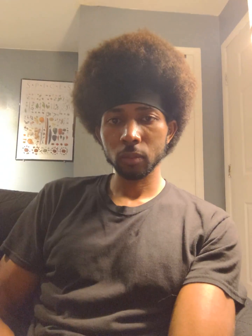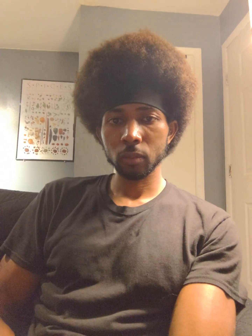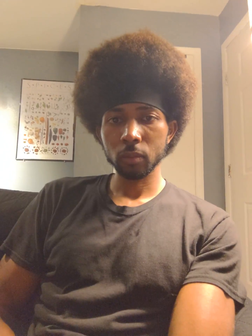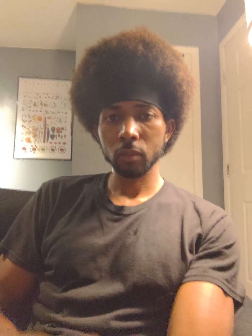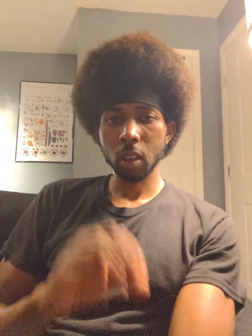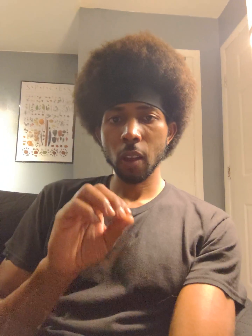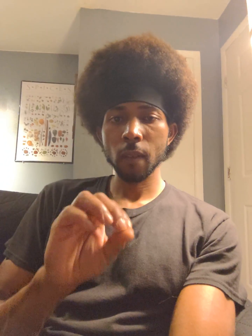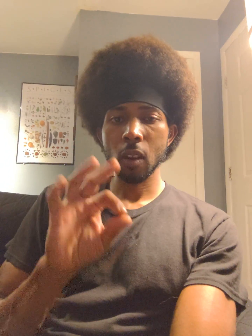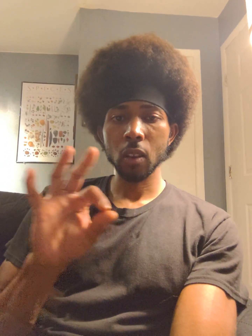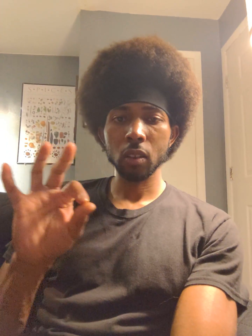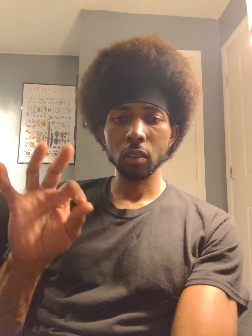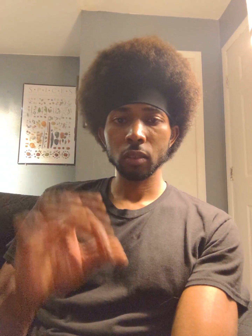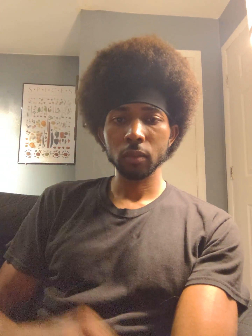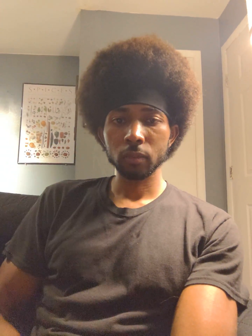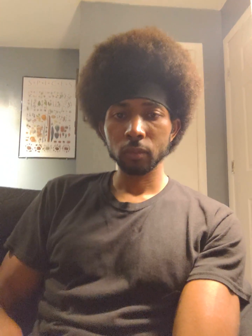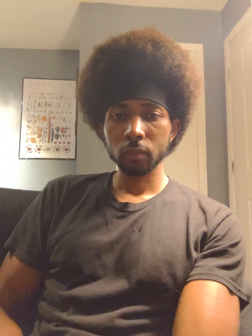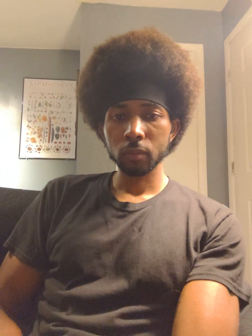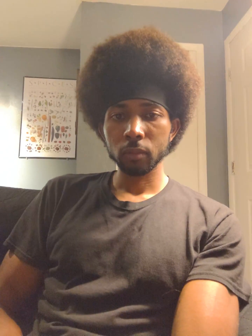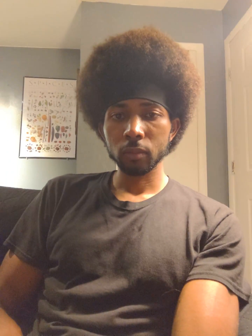off